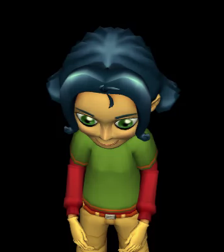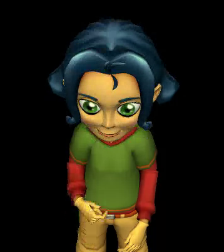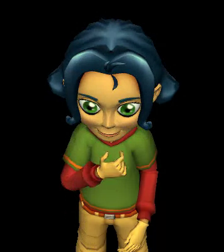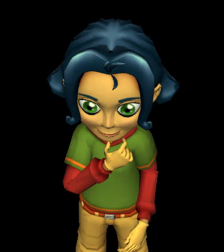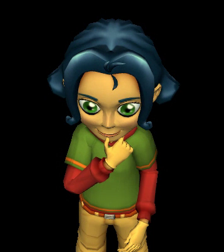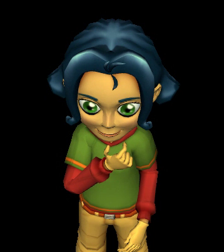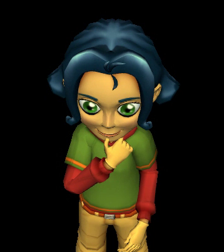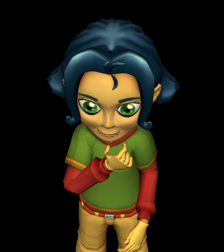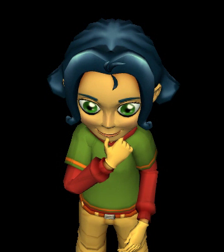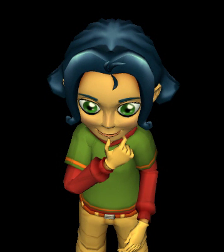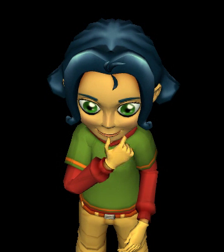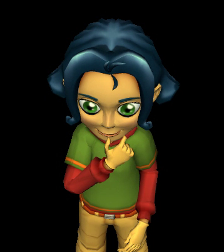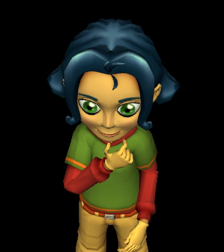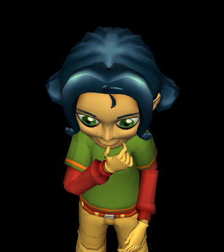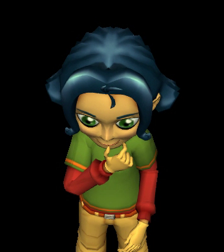إنجليترا